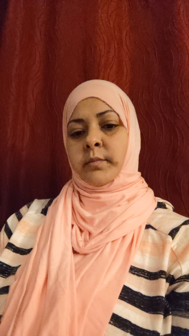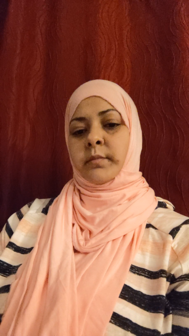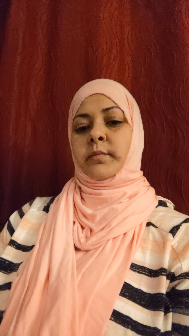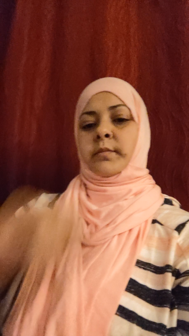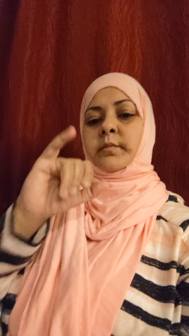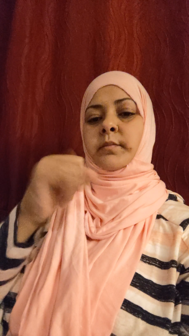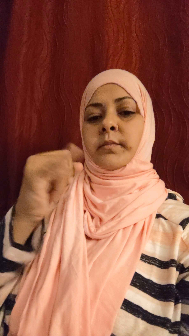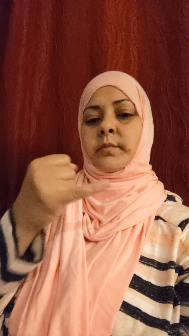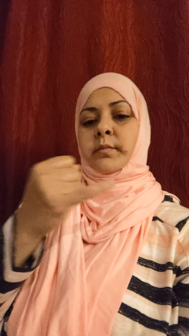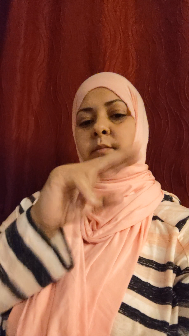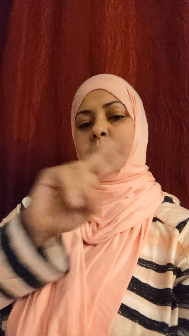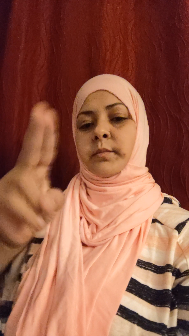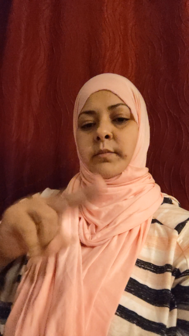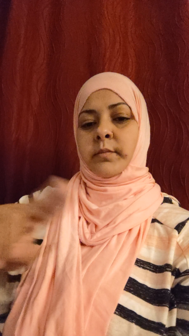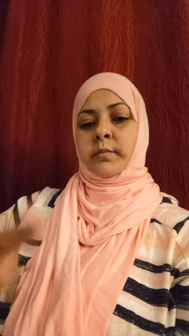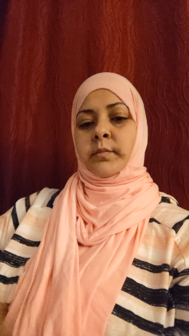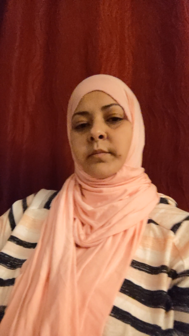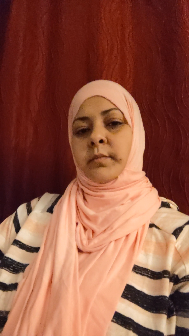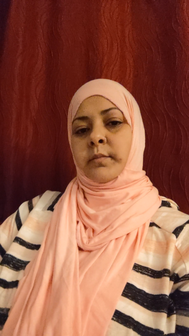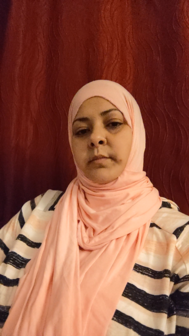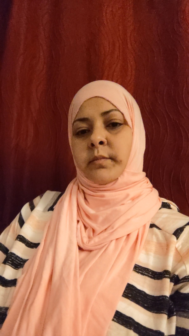jelly